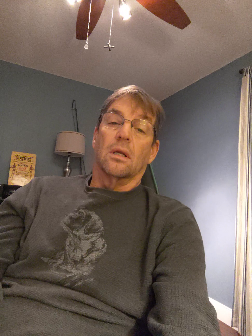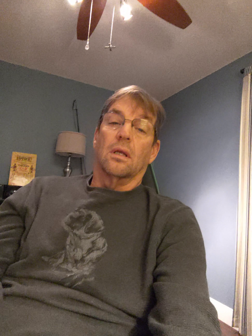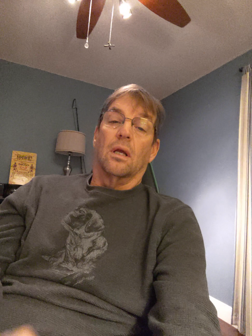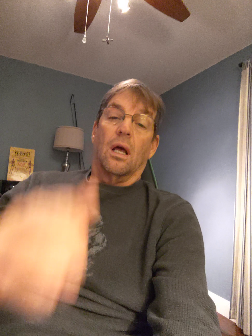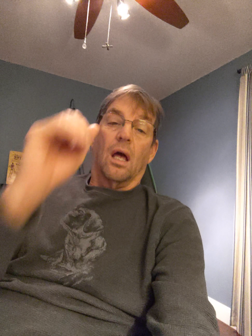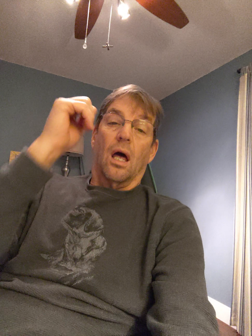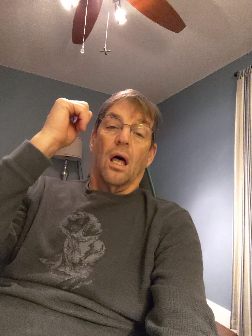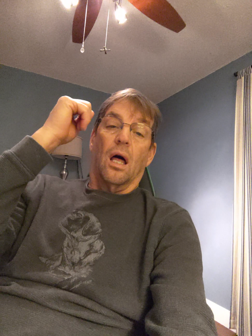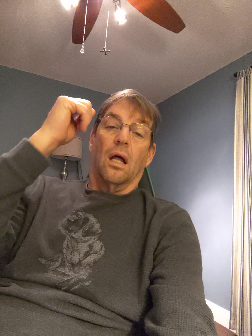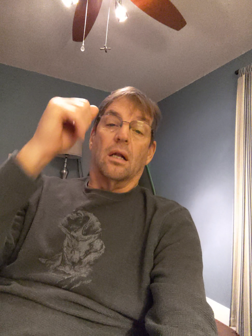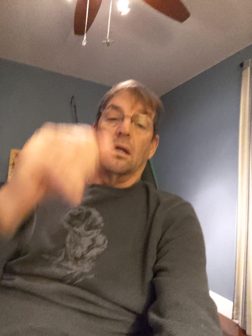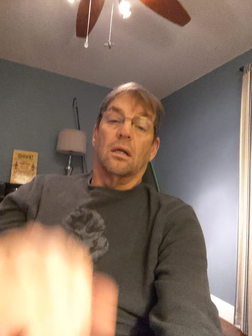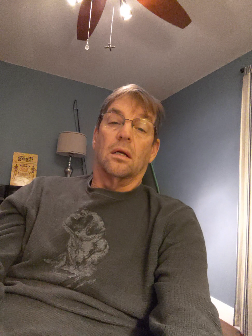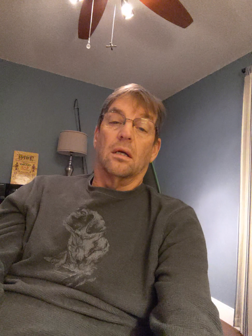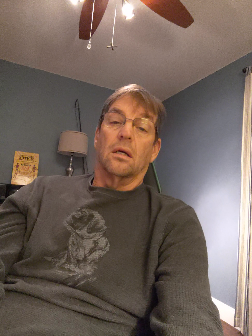aunt